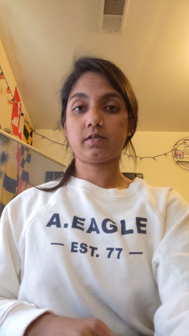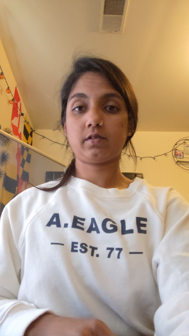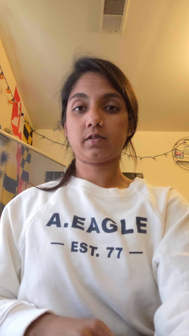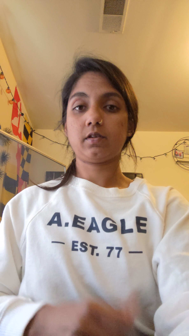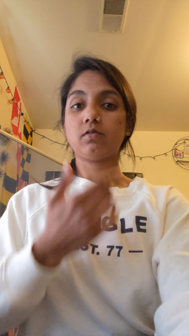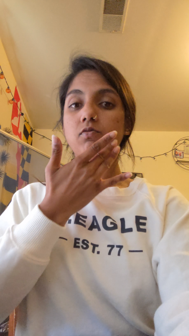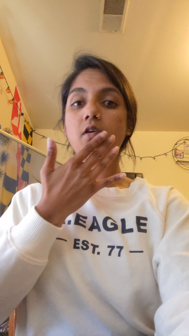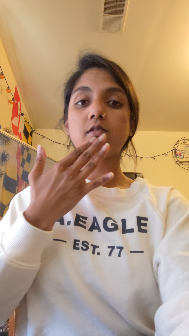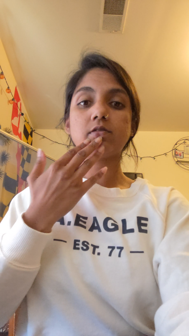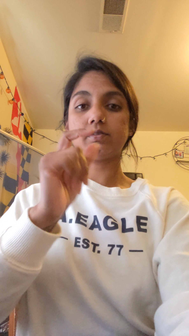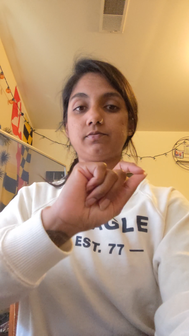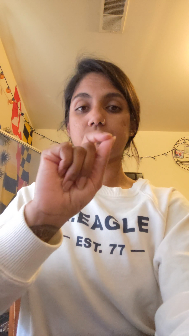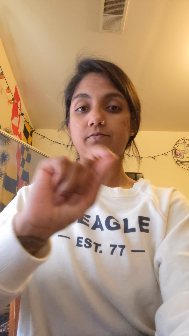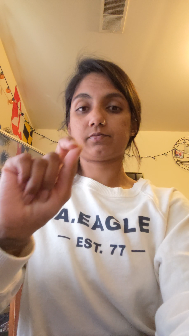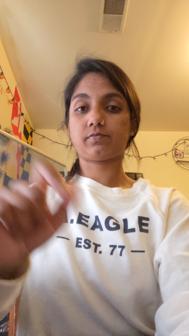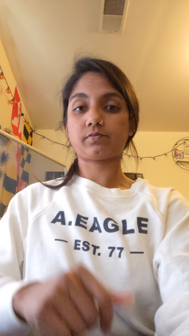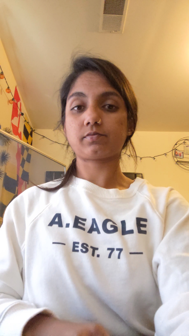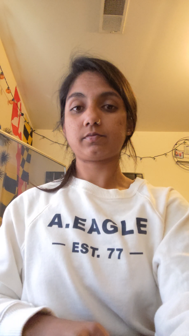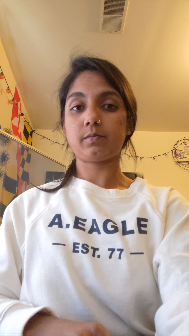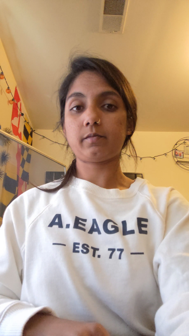crayon